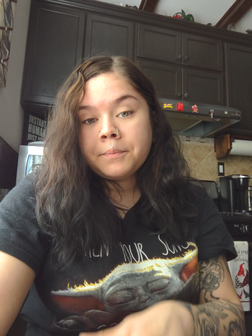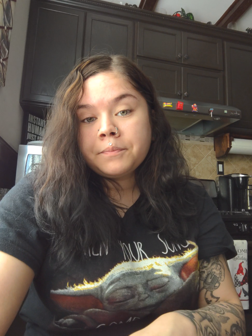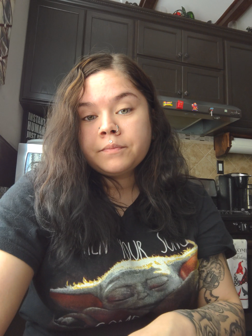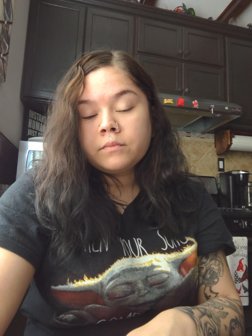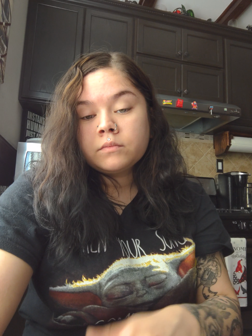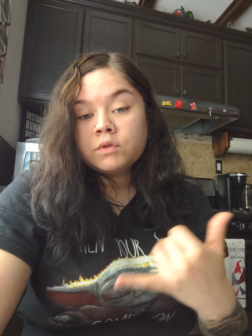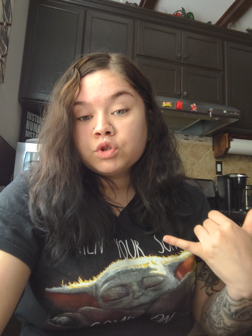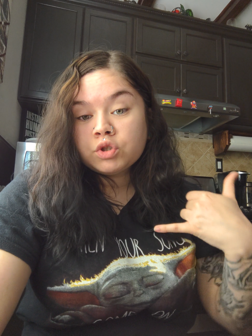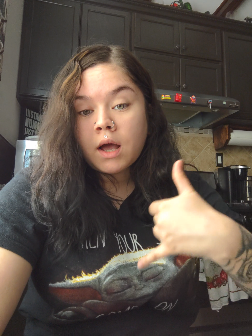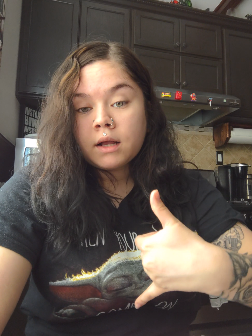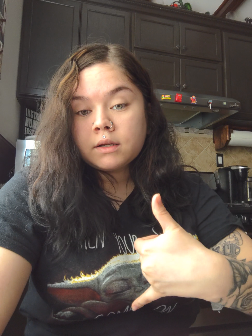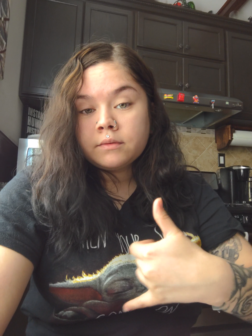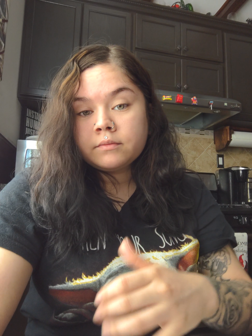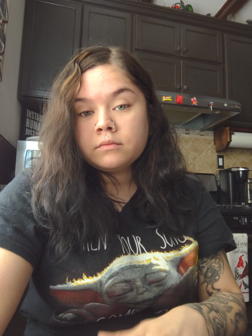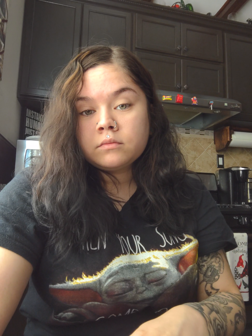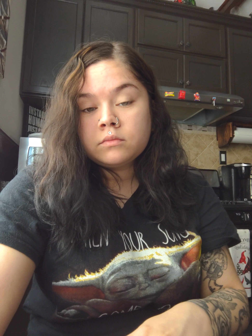jacket